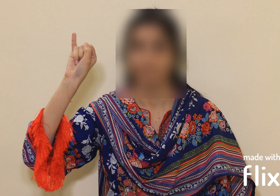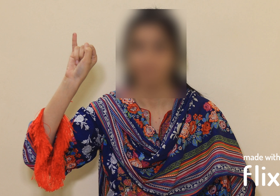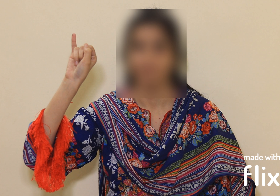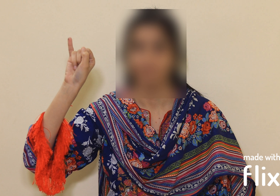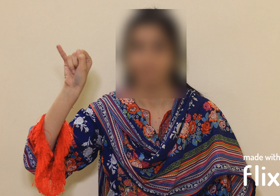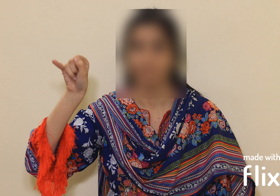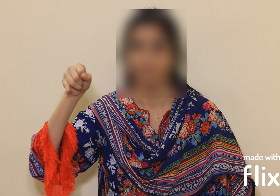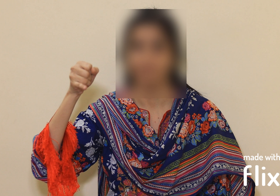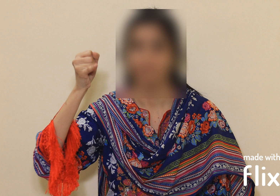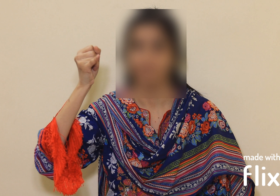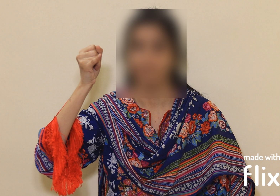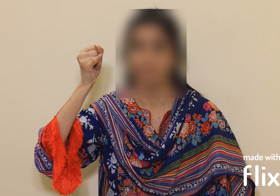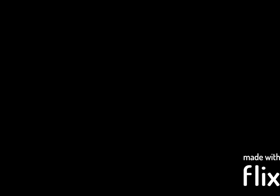ج